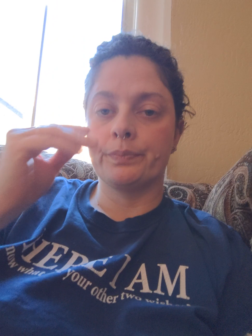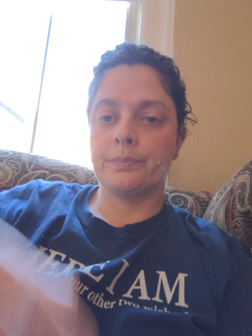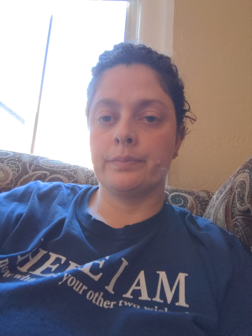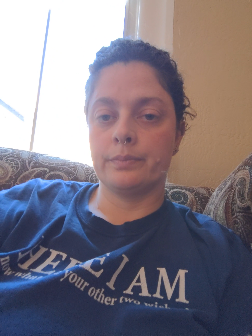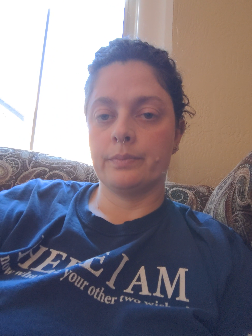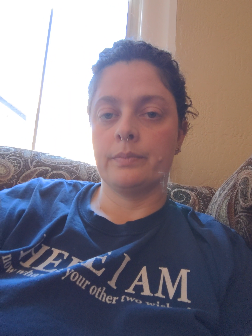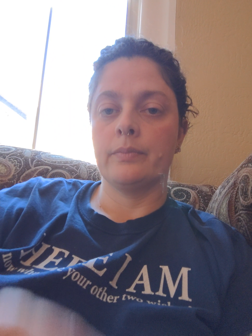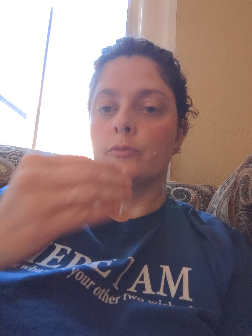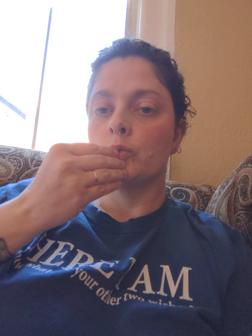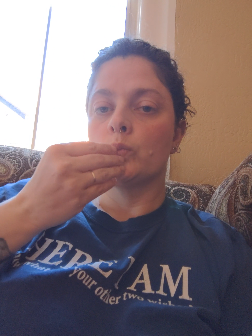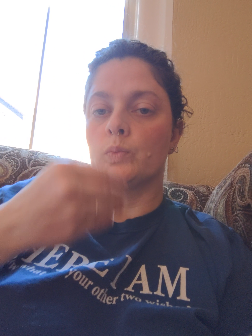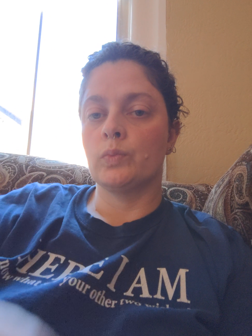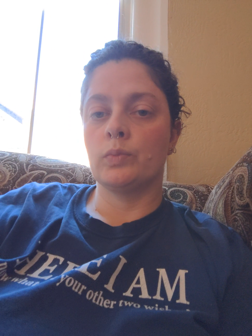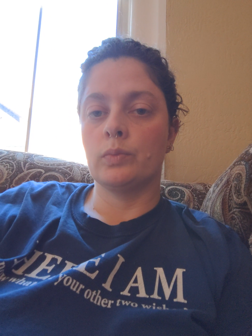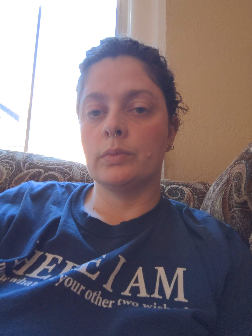food